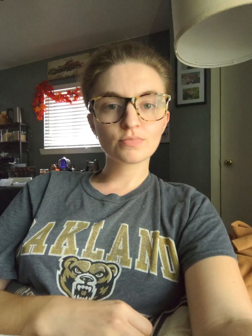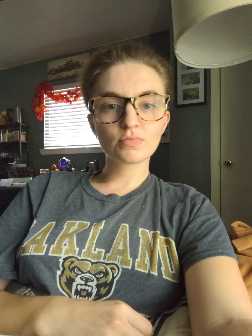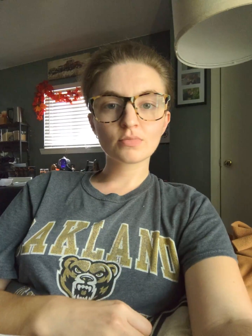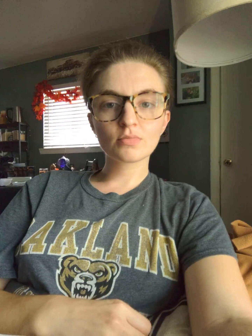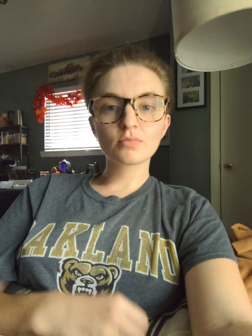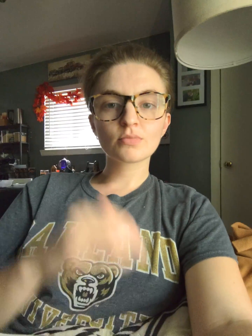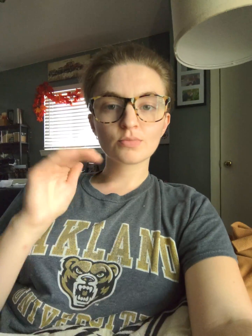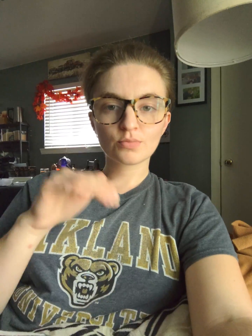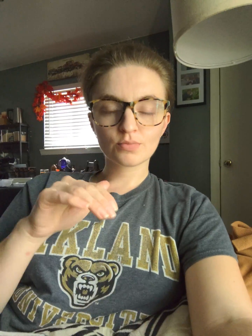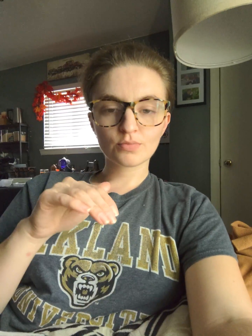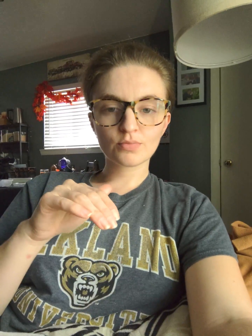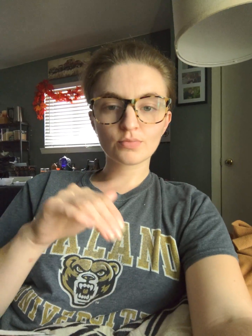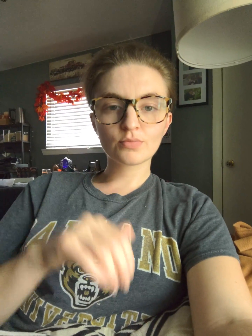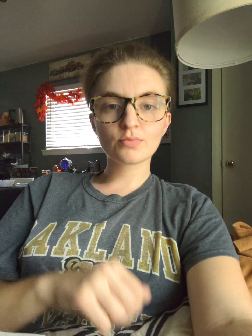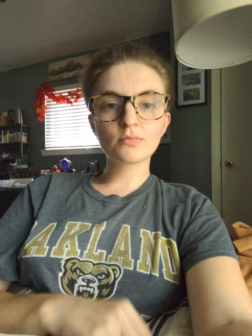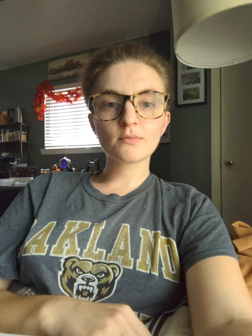doctor